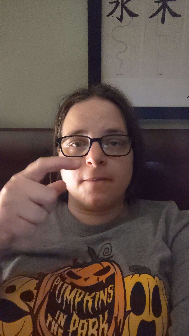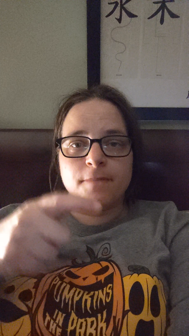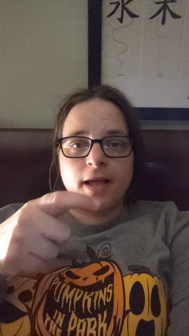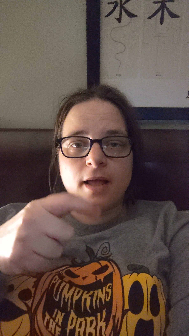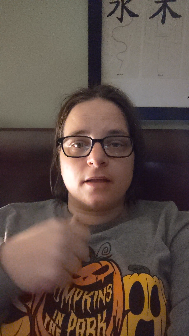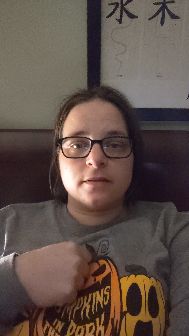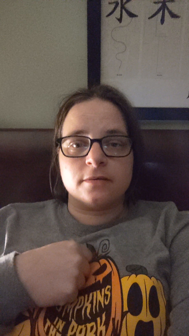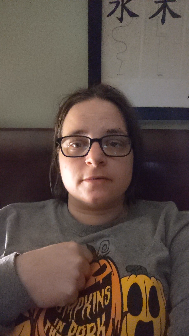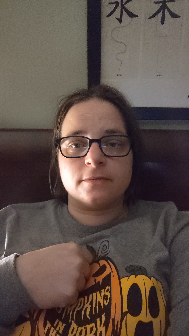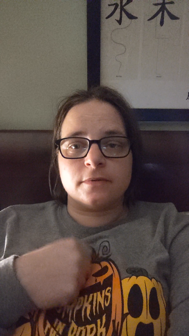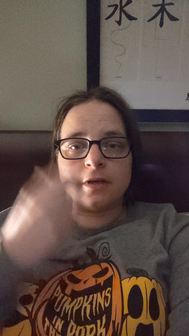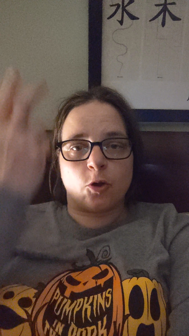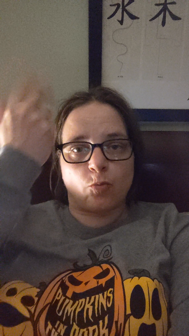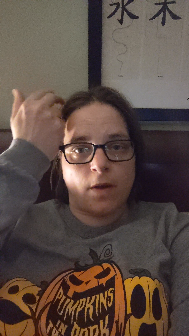rabbit